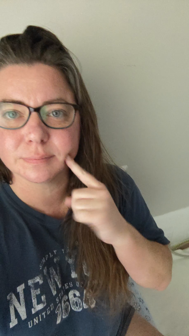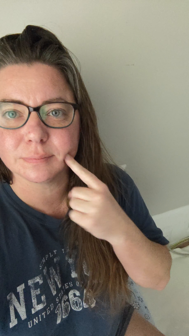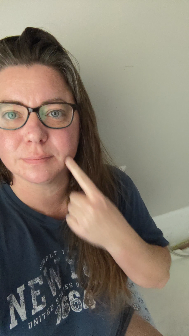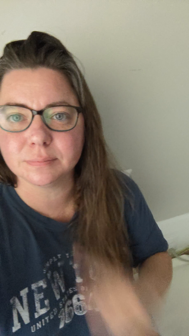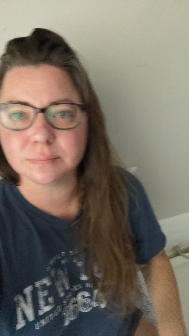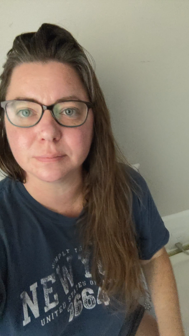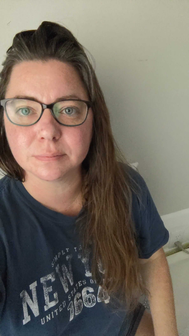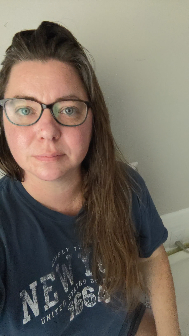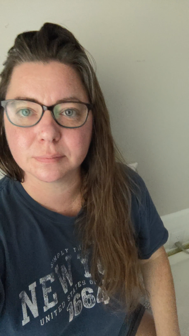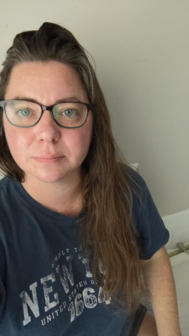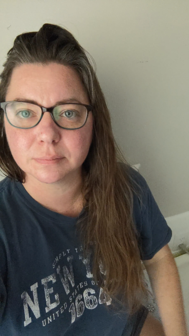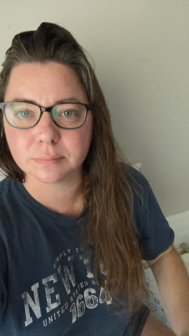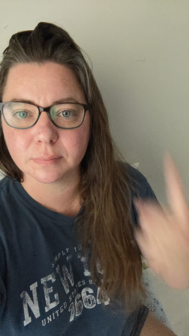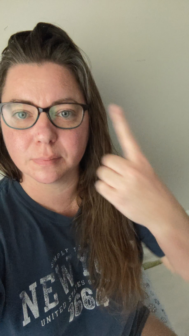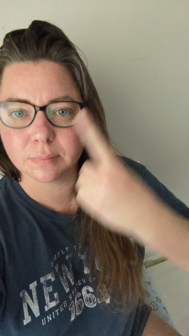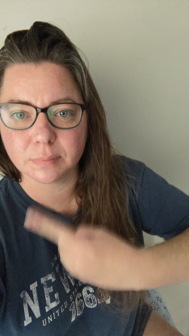day